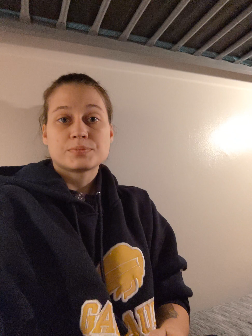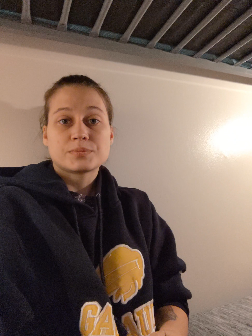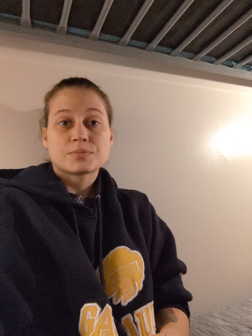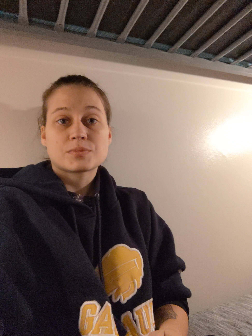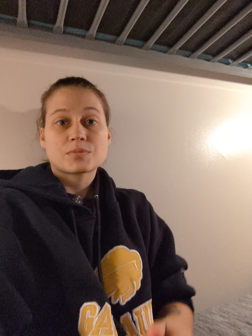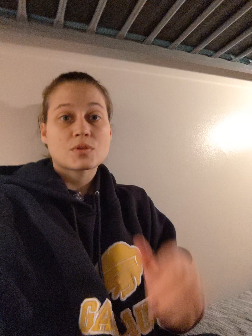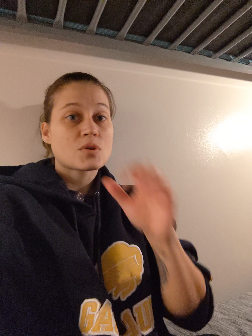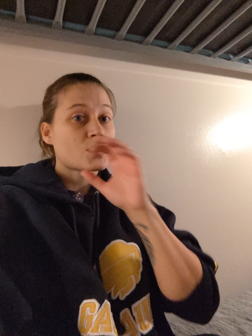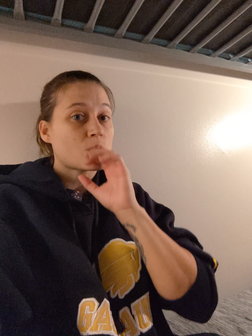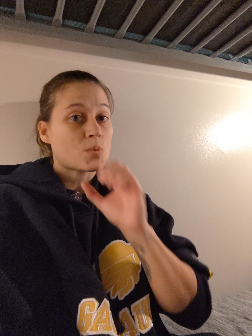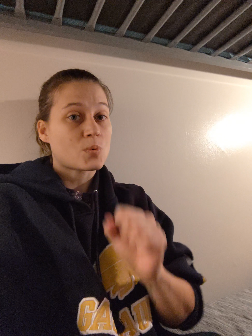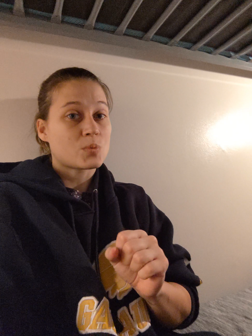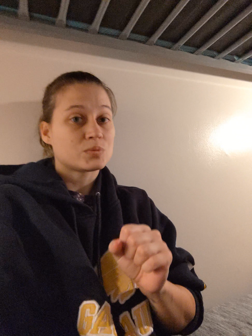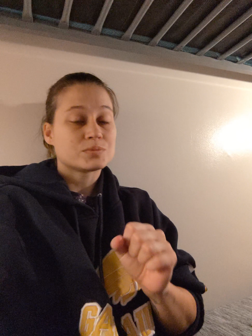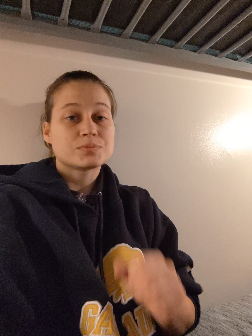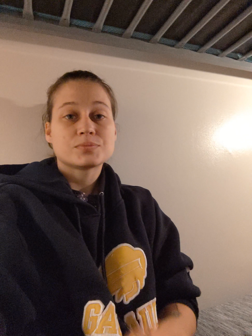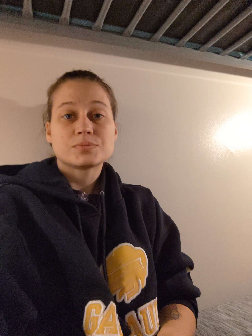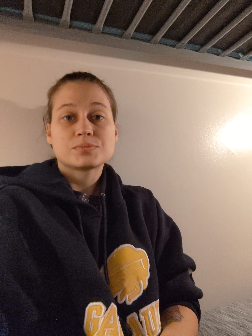old